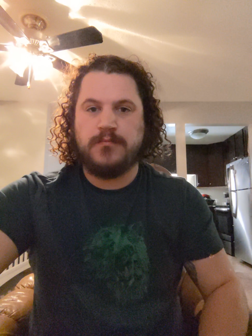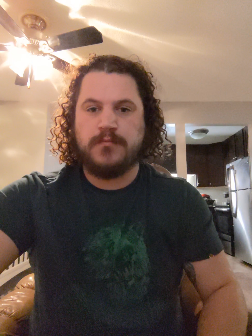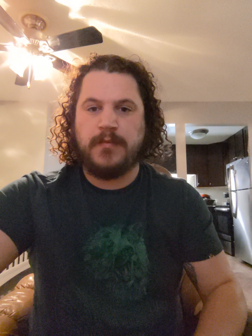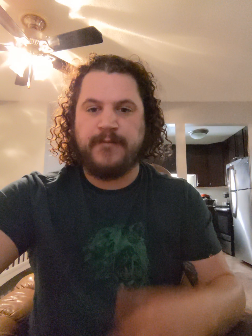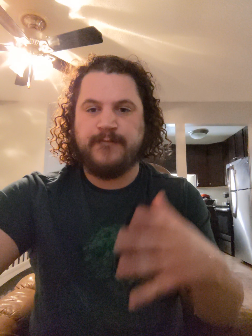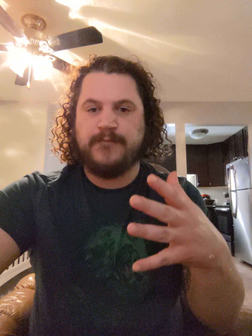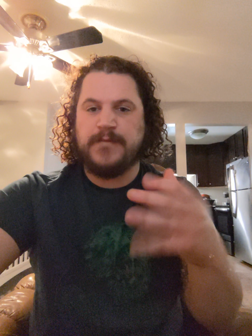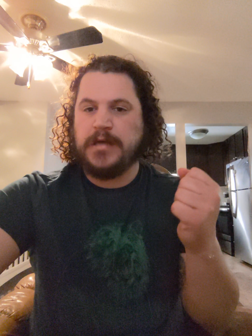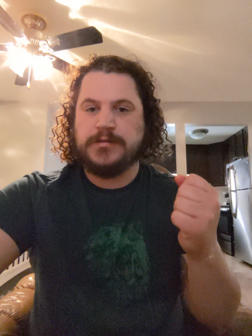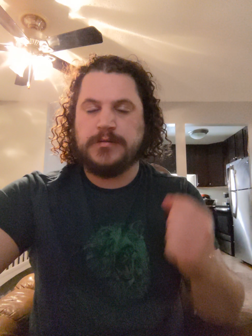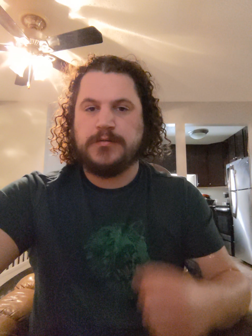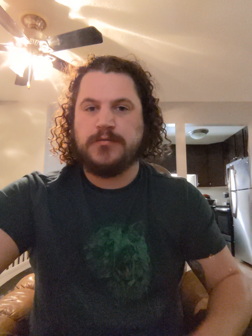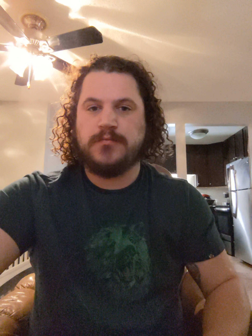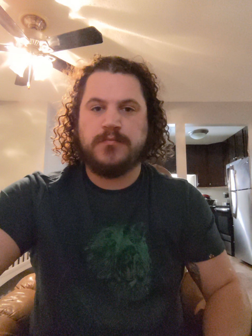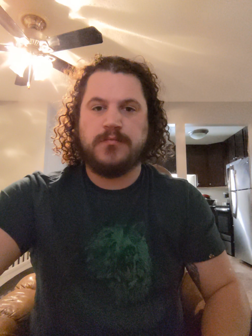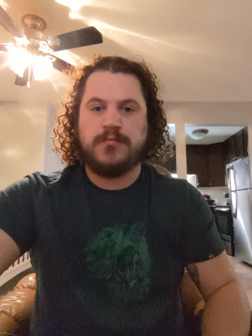fast